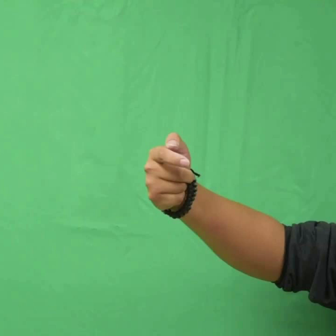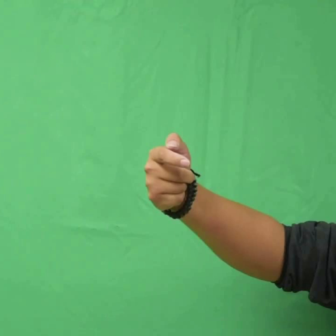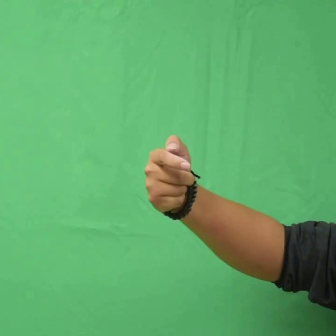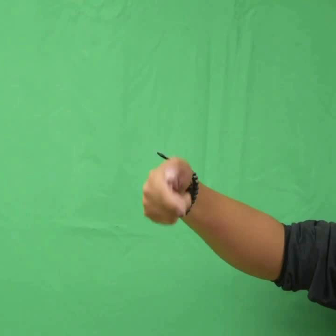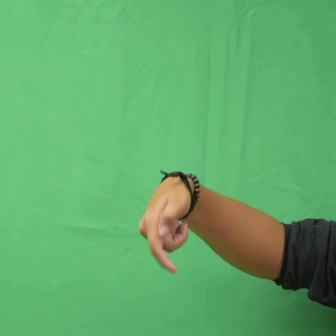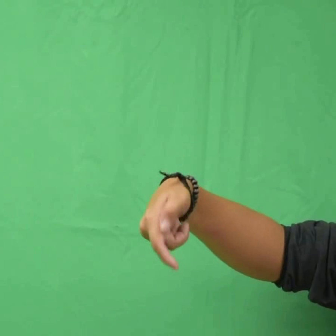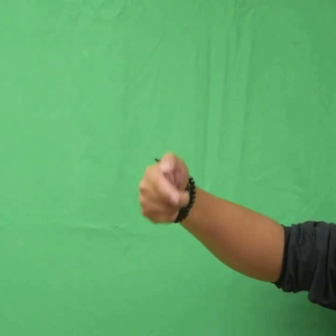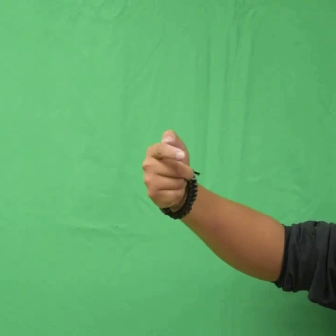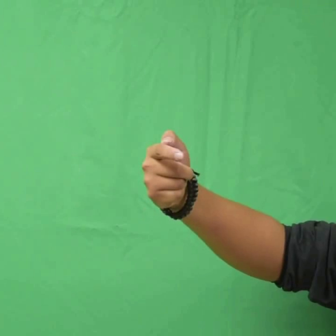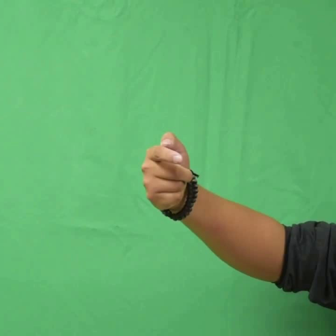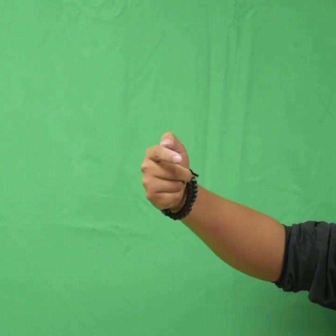Q